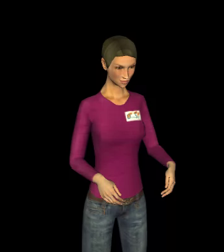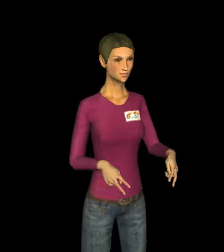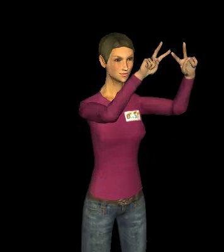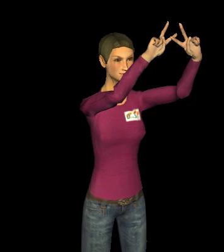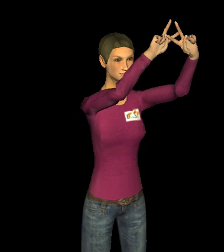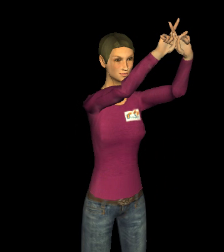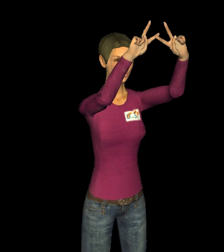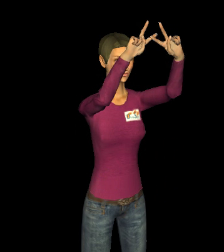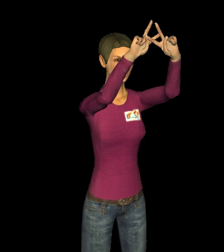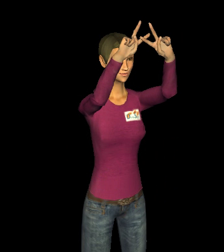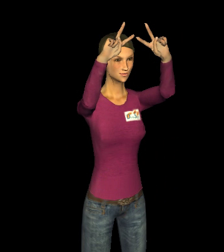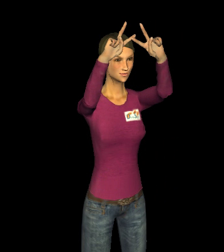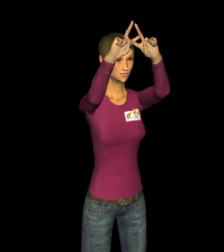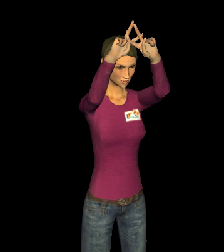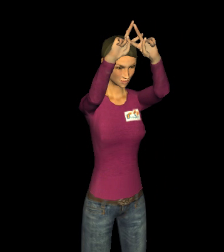نجمة